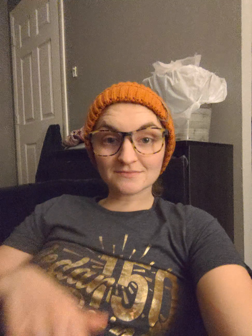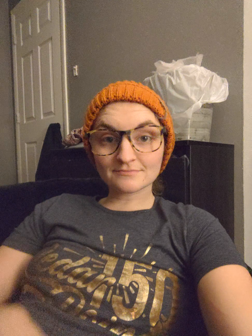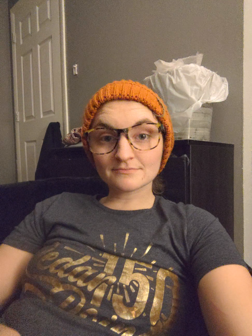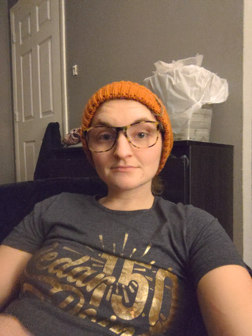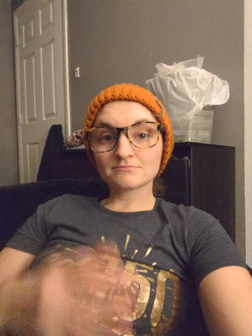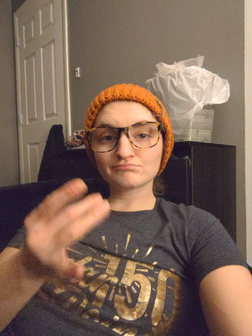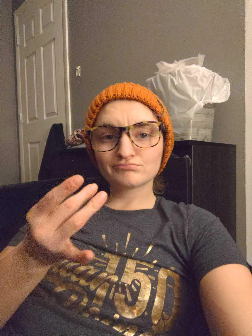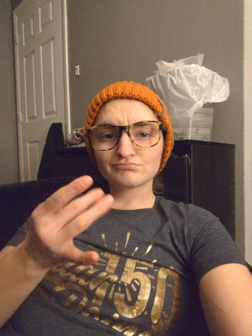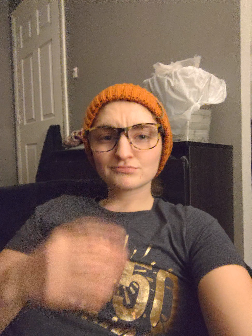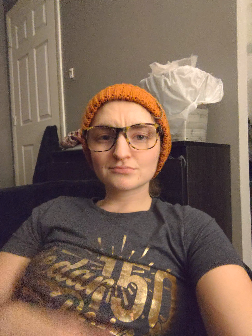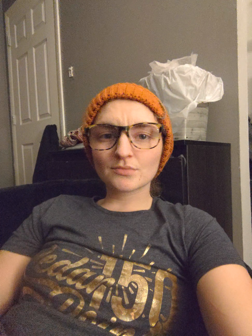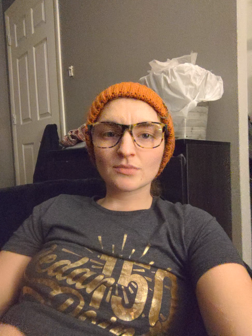sticky